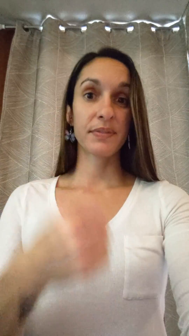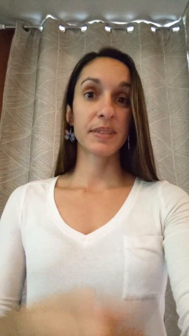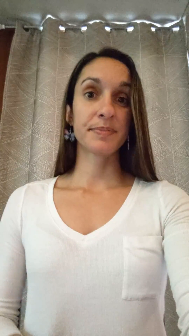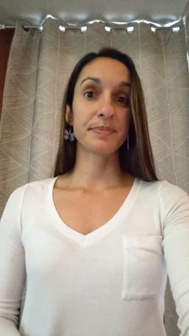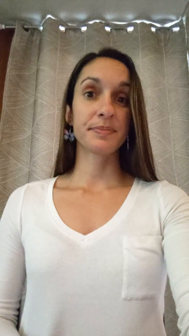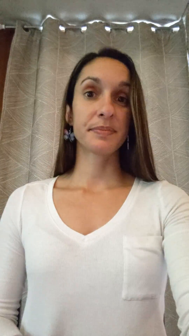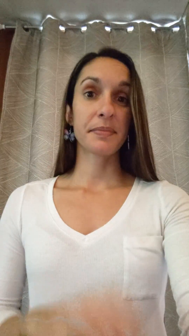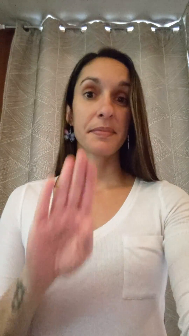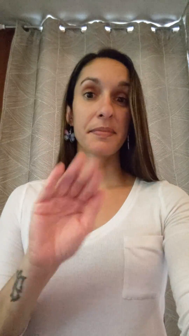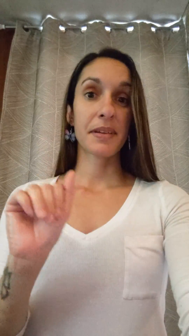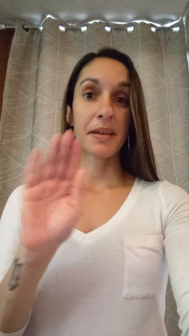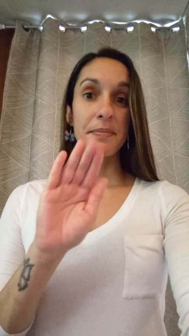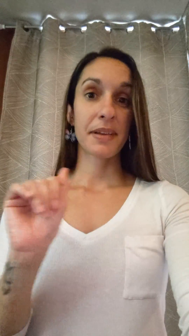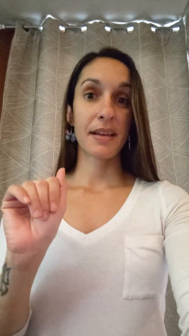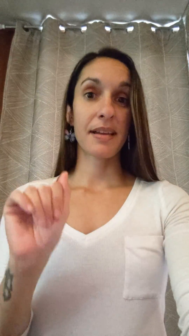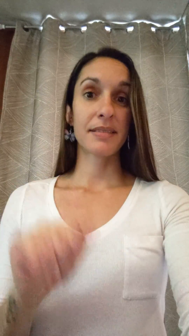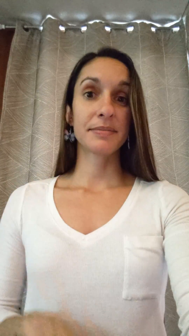baa baa